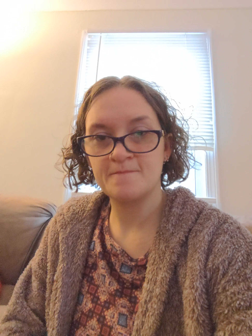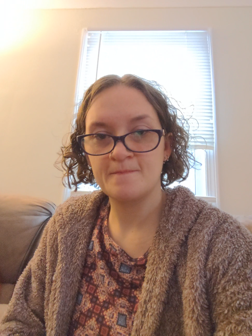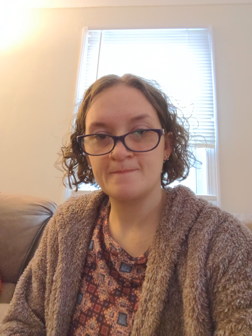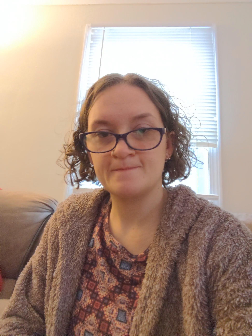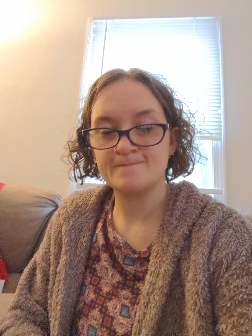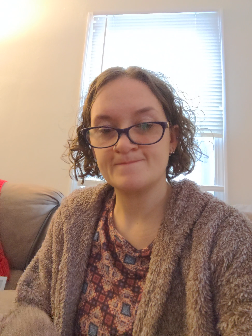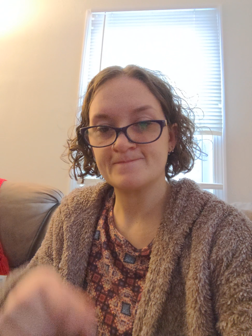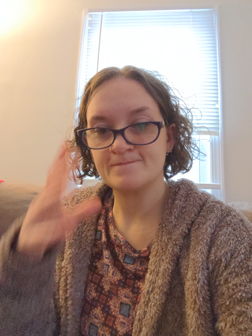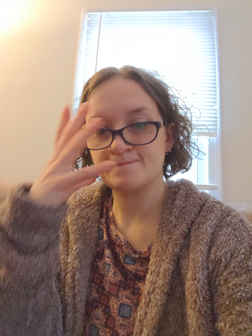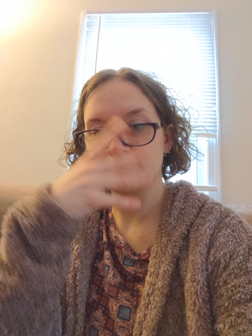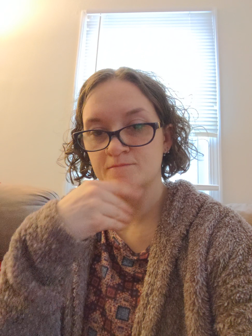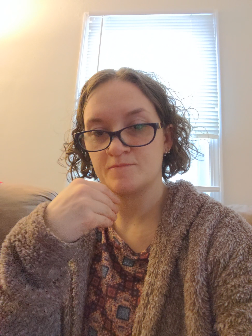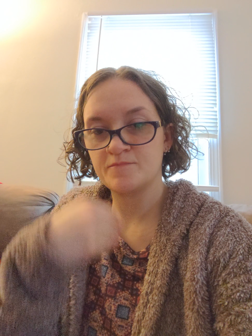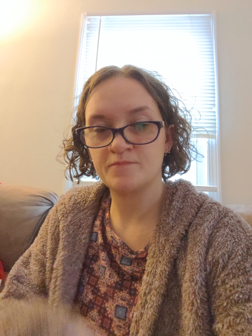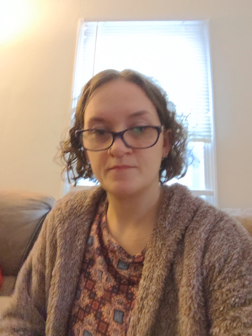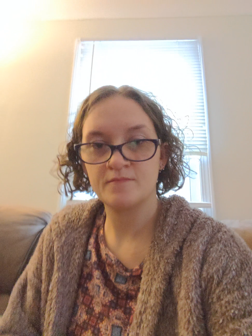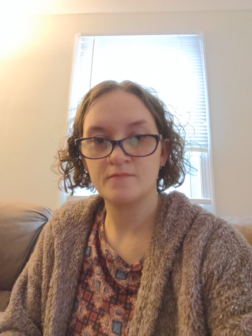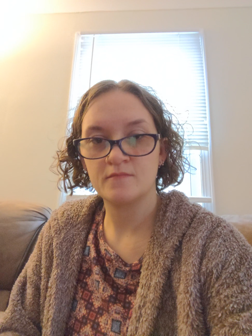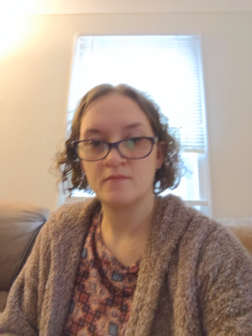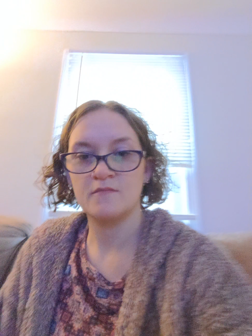pretty